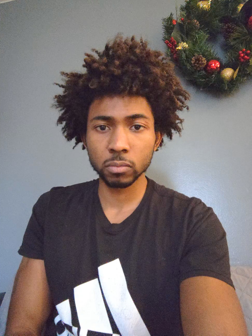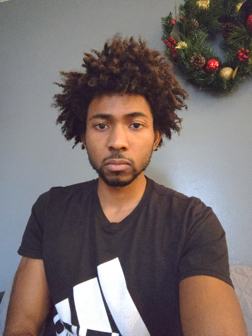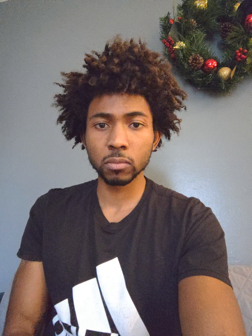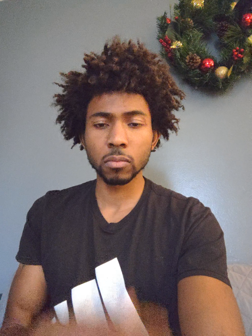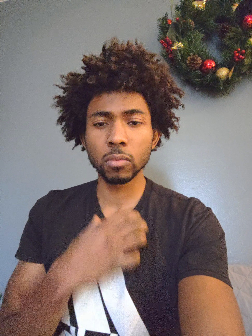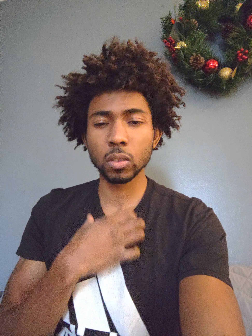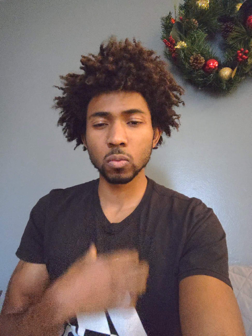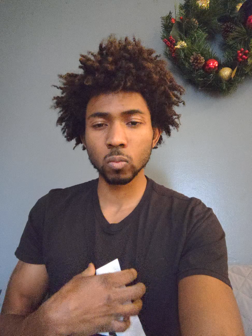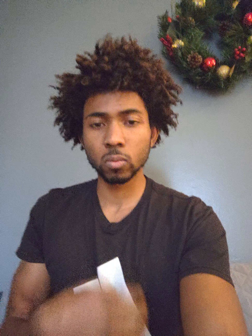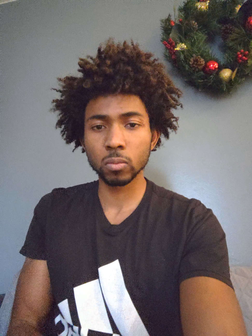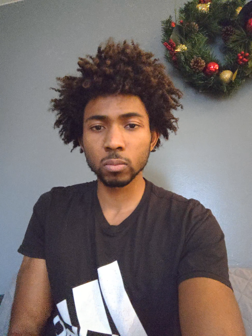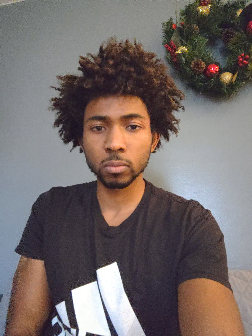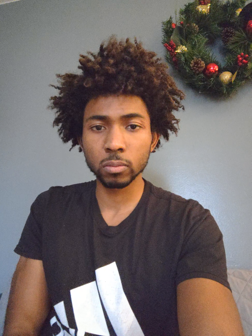hungry